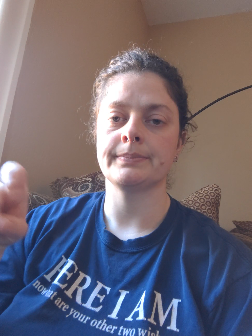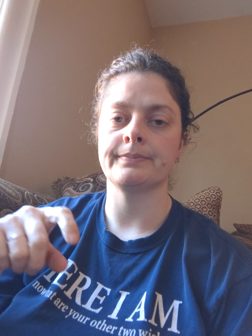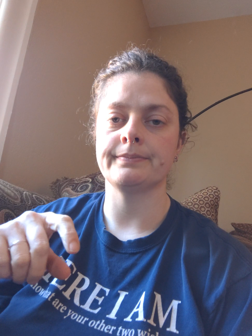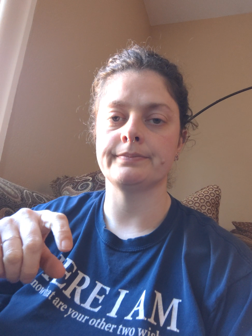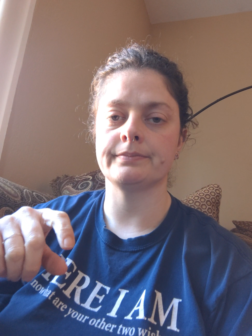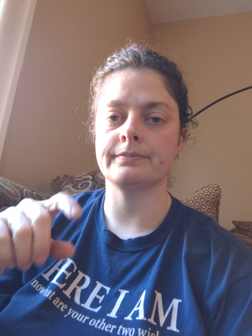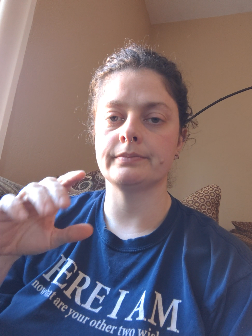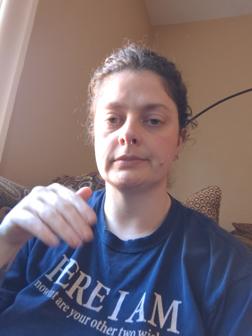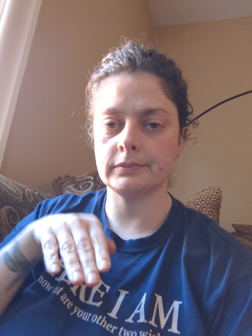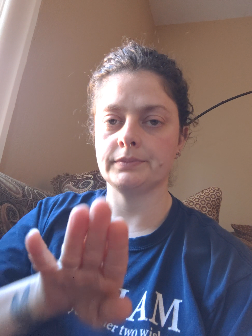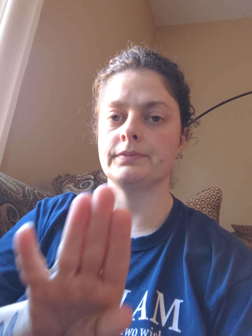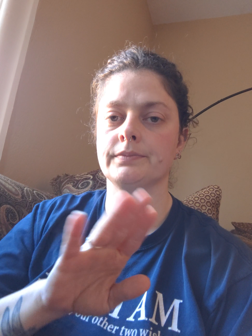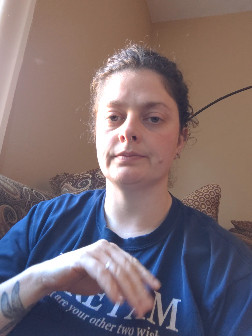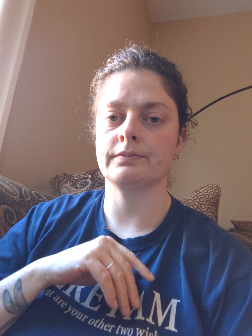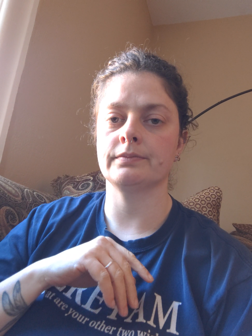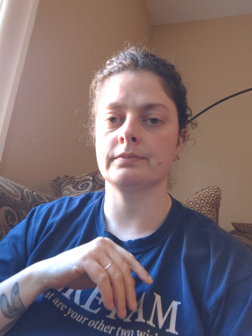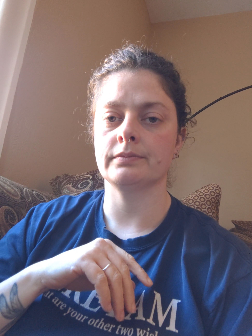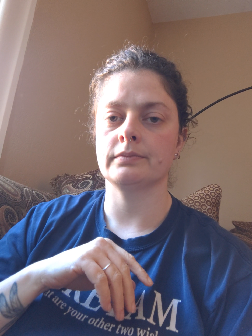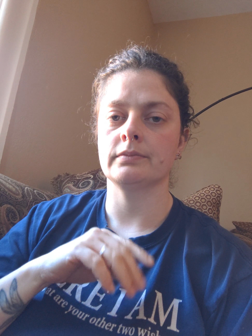into